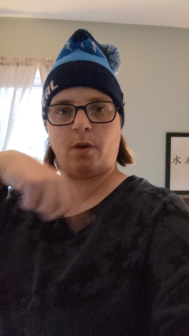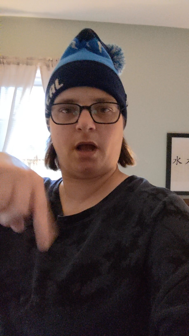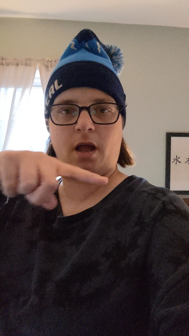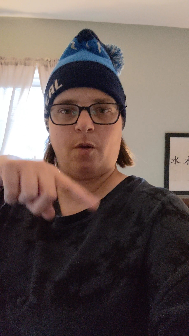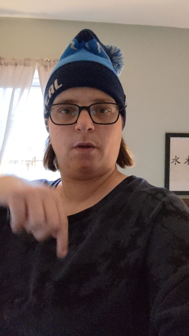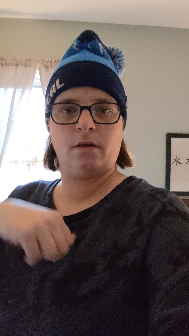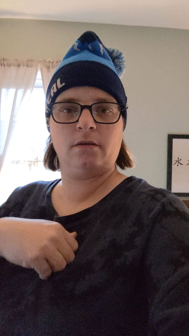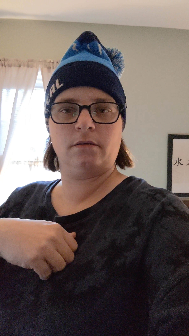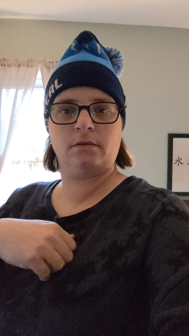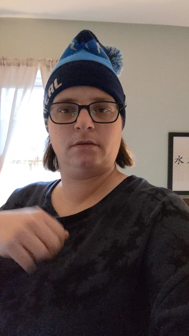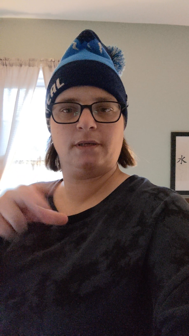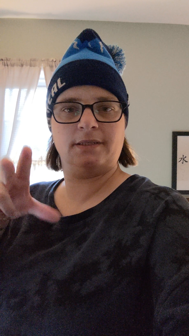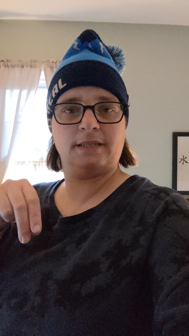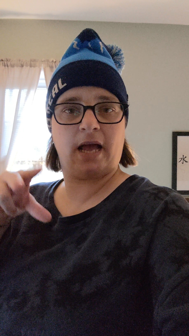diaper